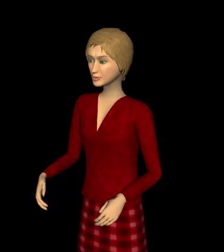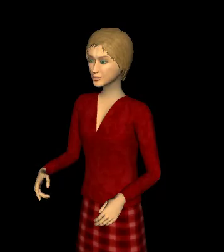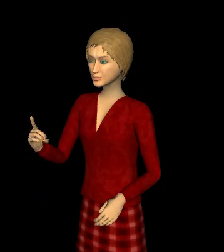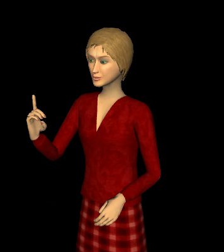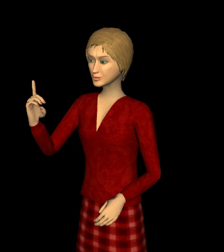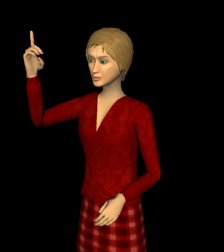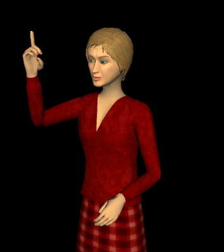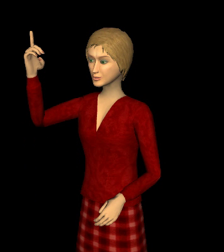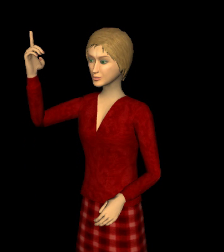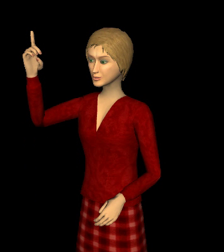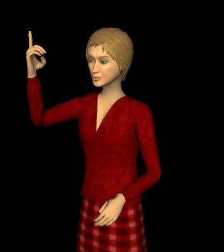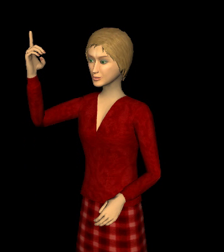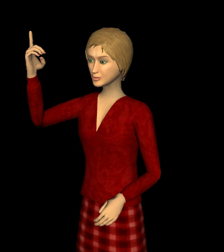الله